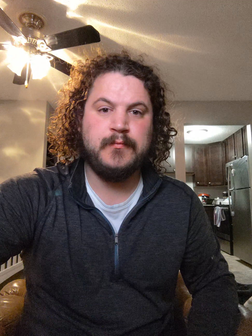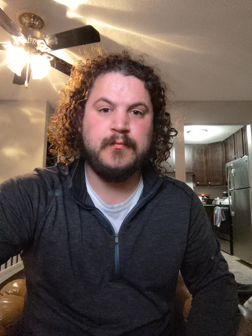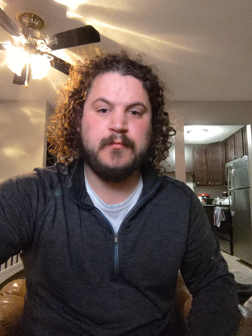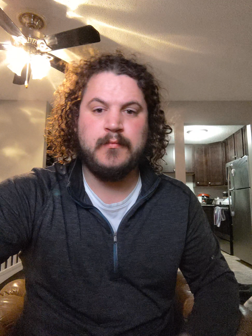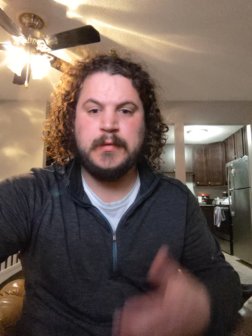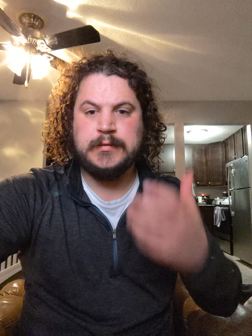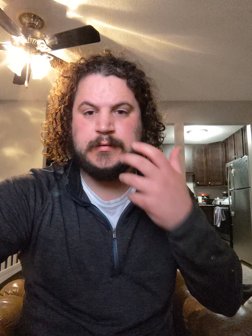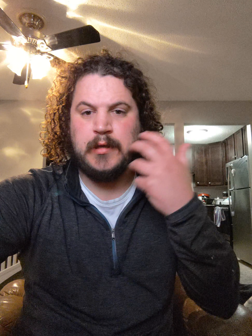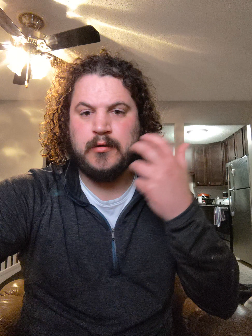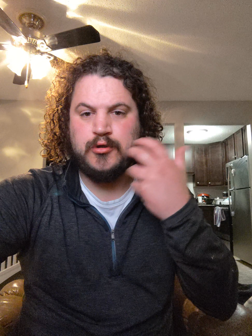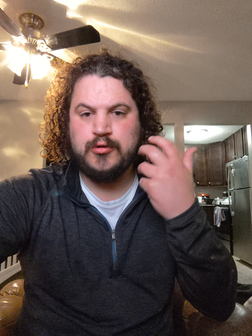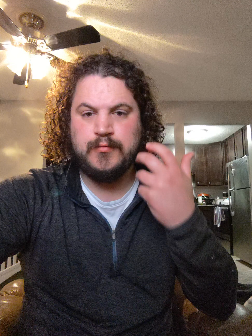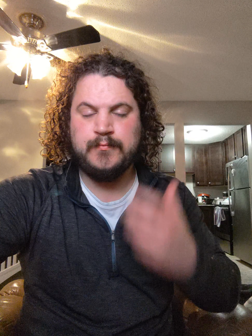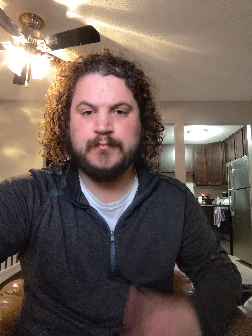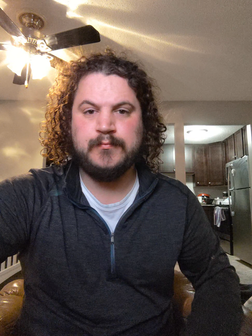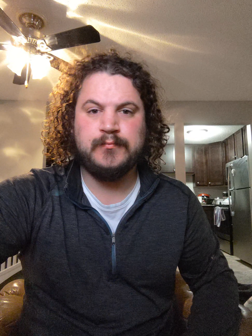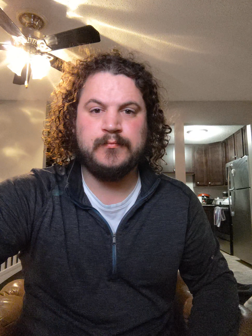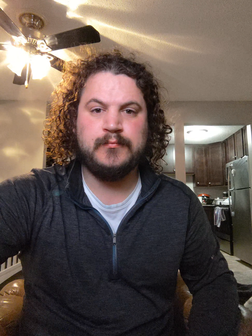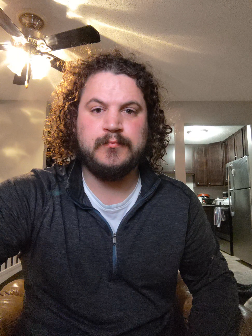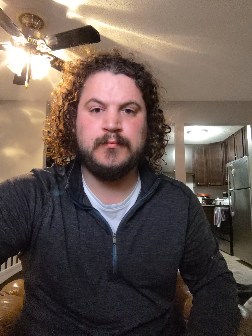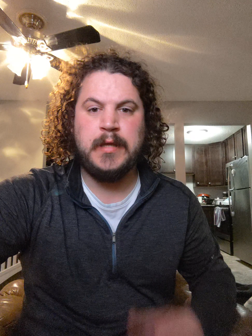tiger